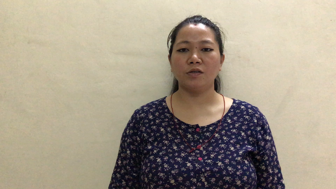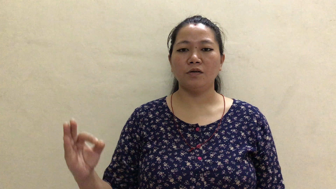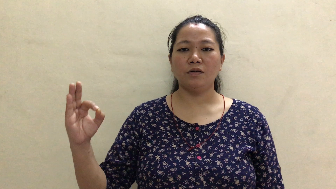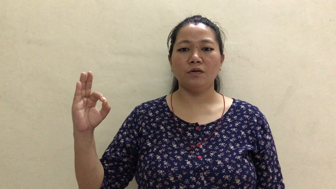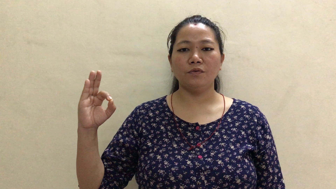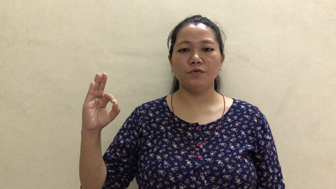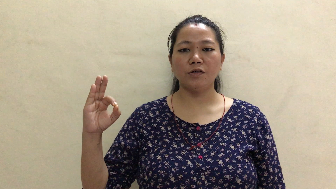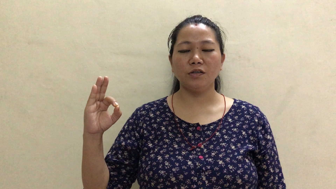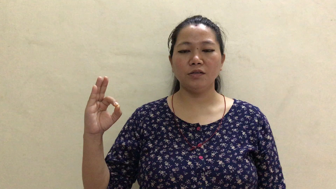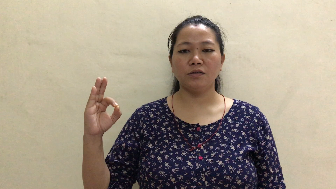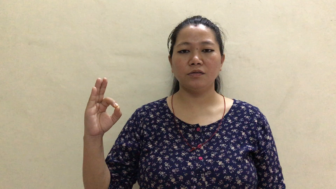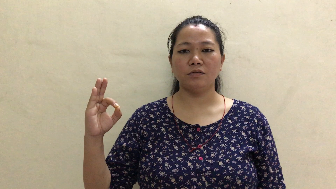व